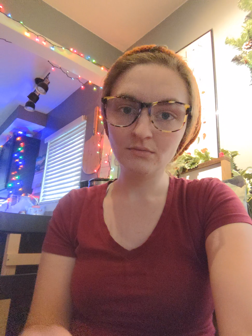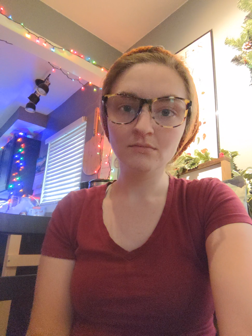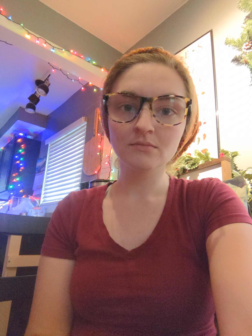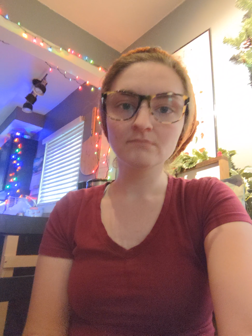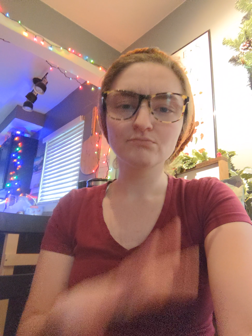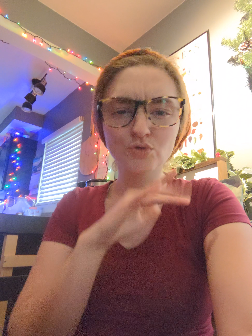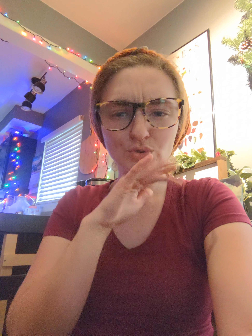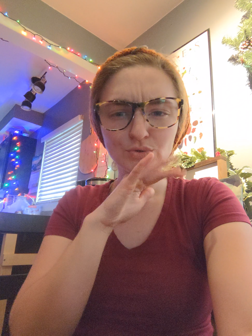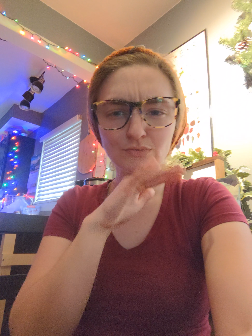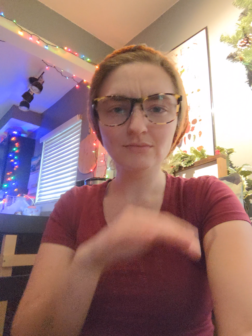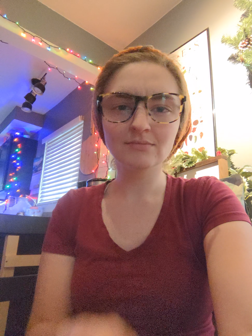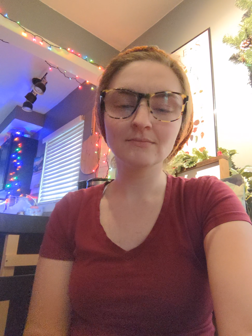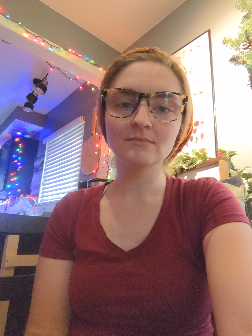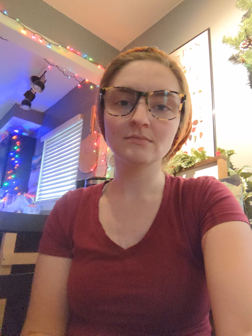dirty